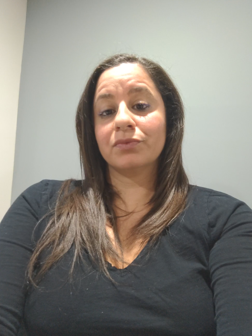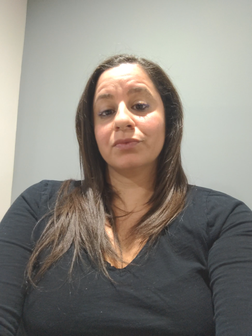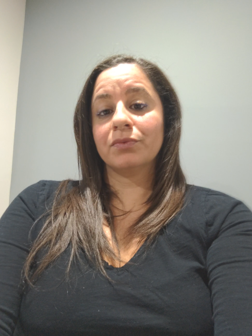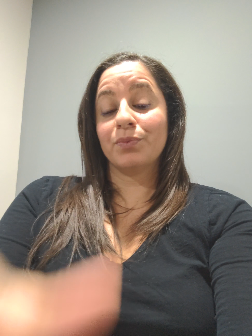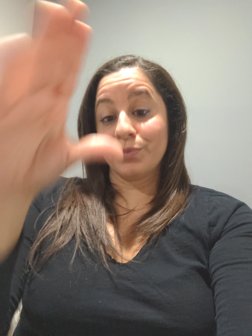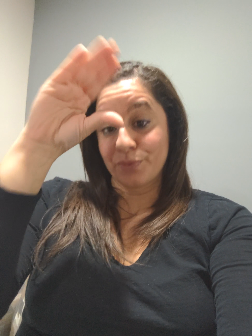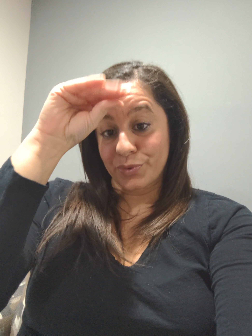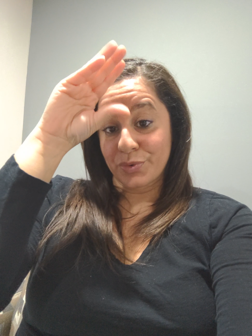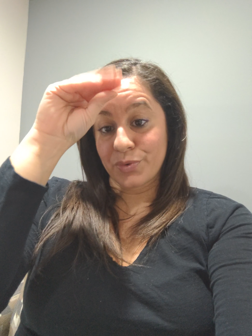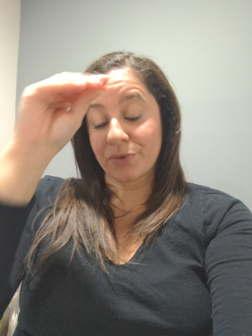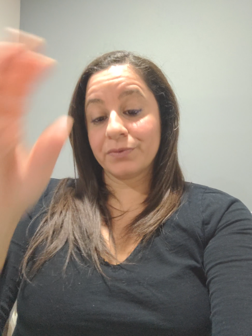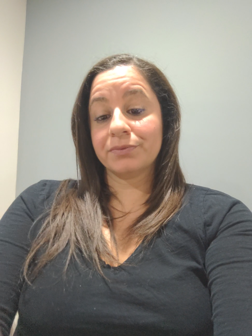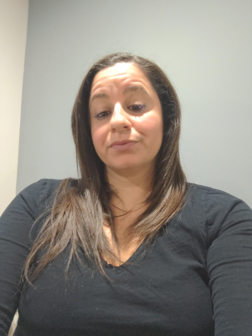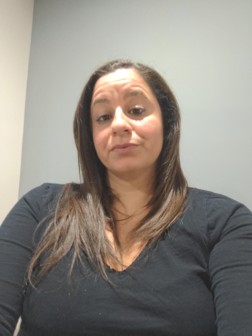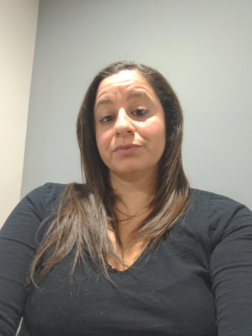boy